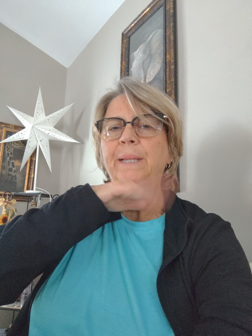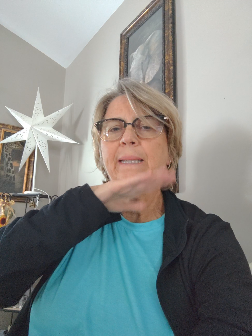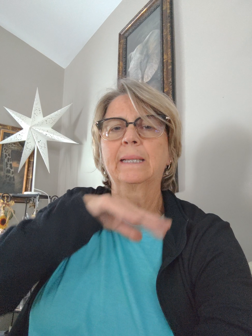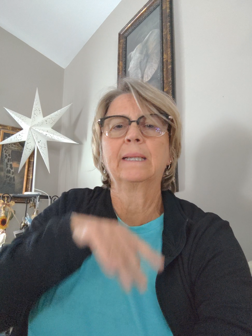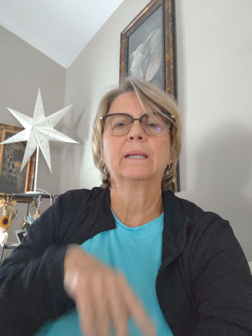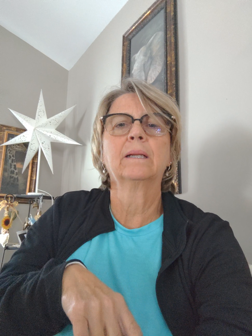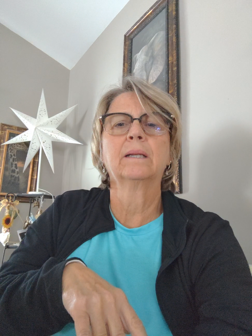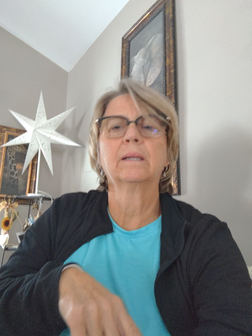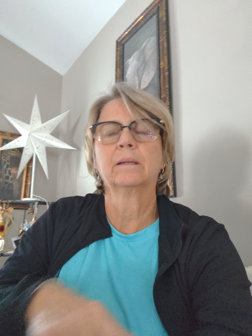pig